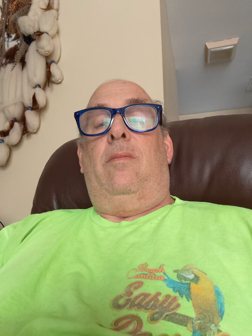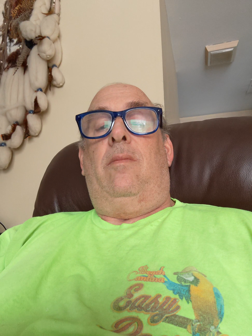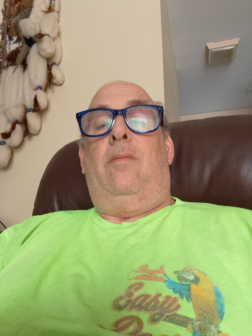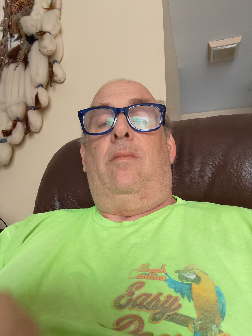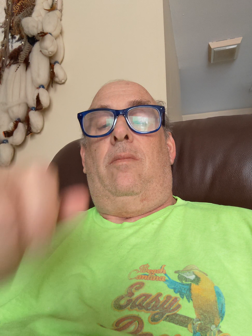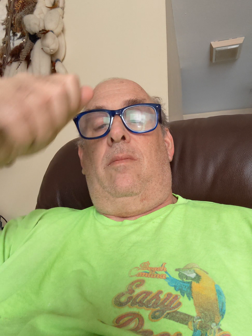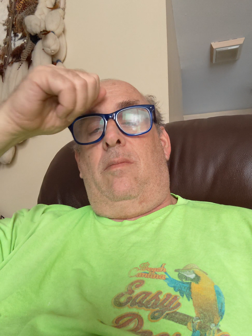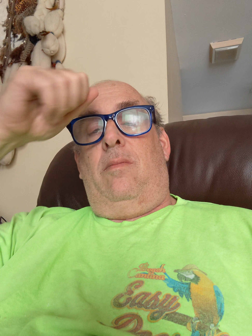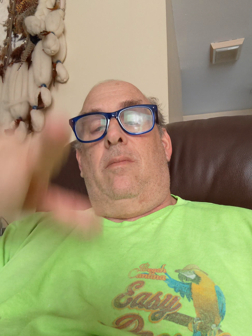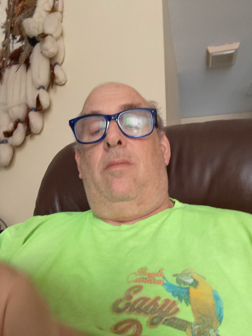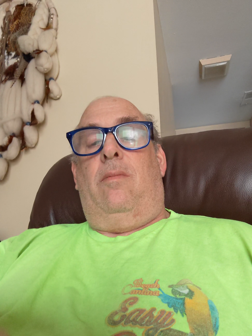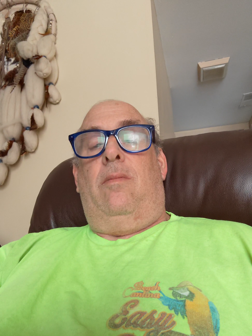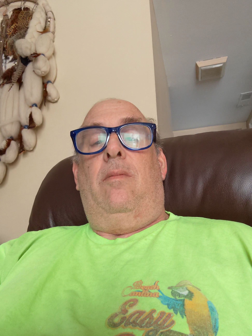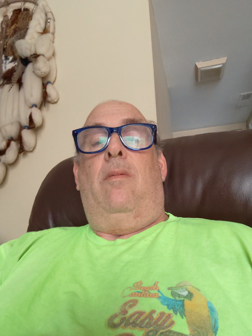brother